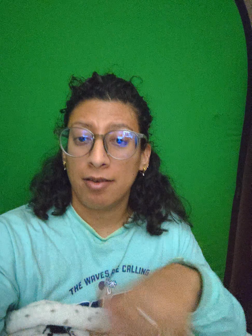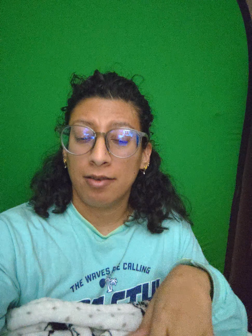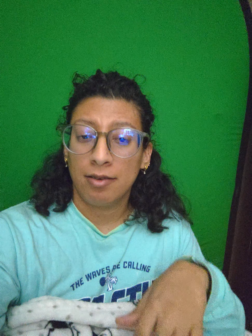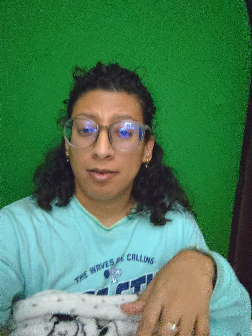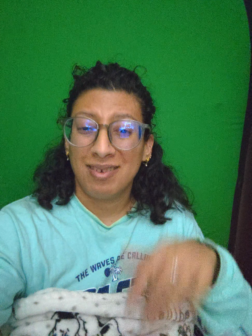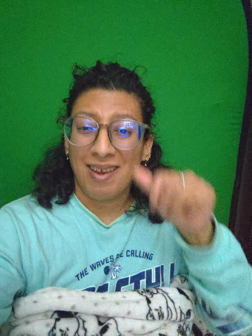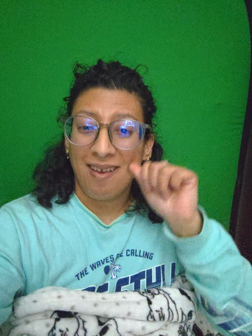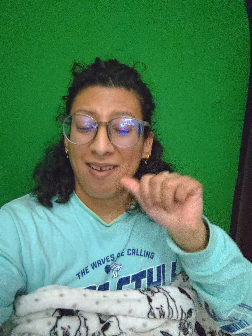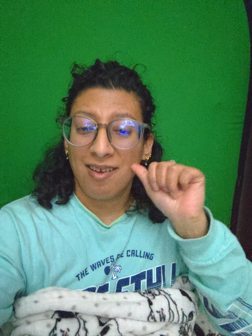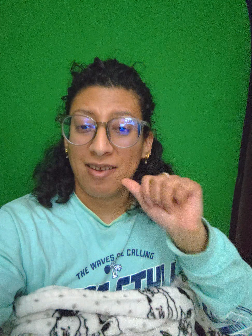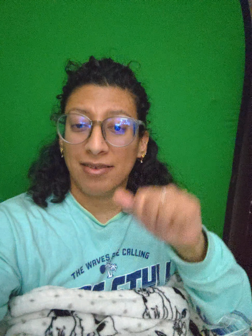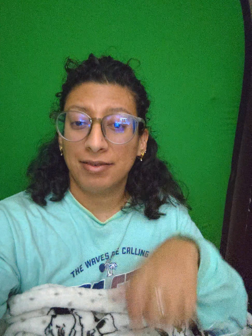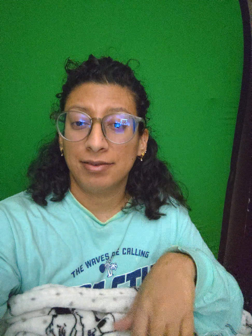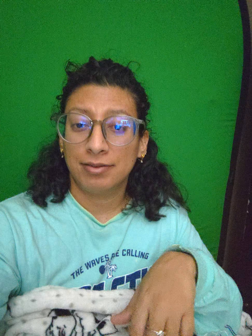aunt